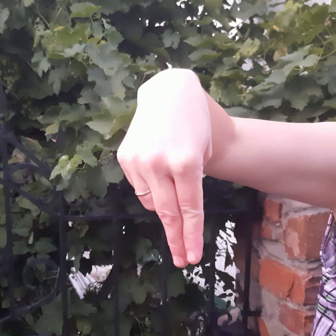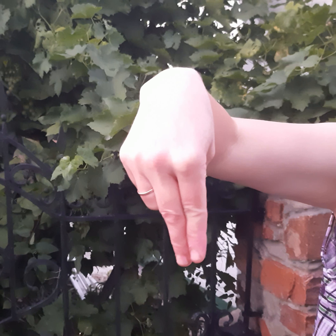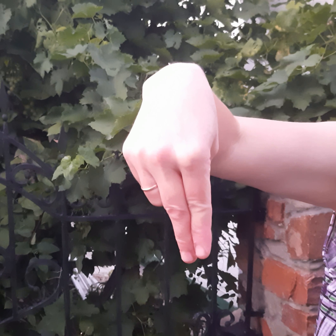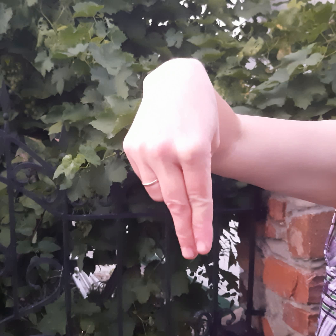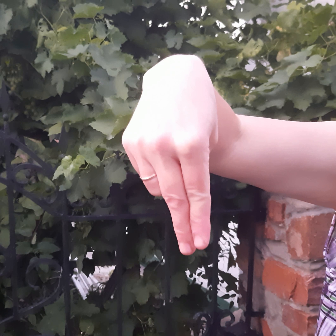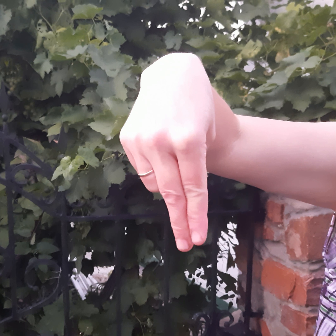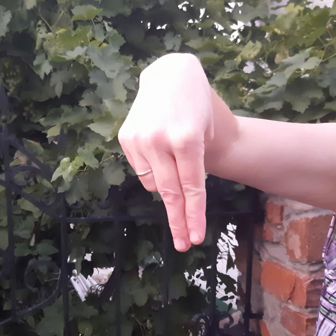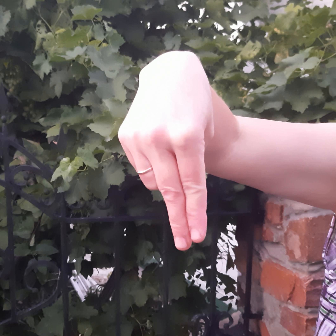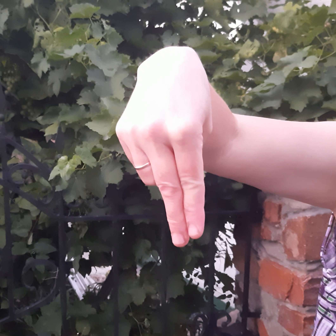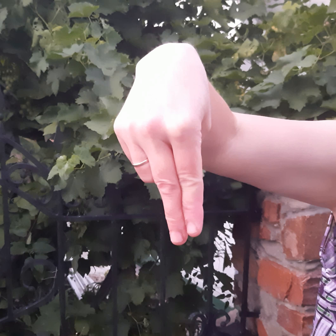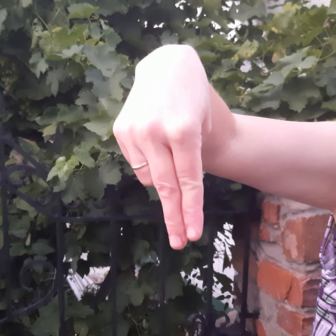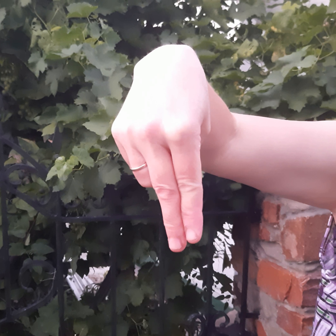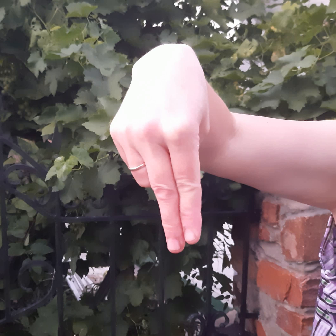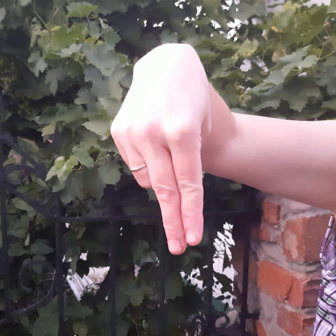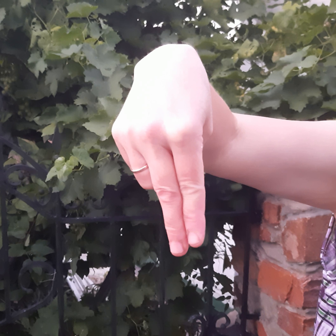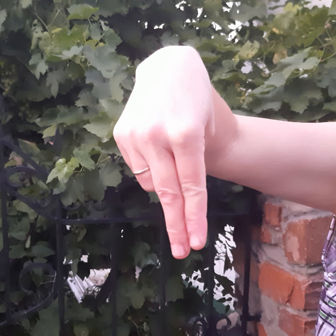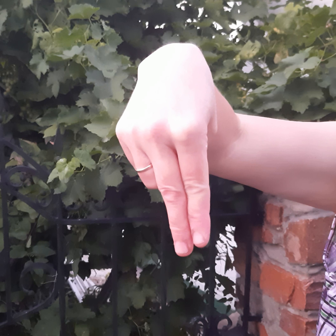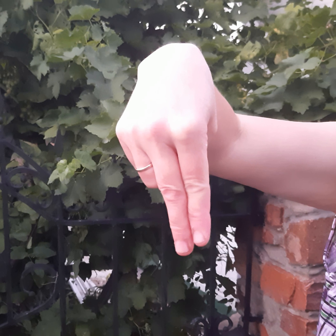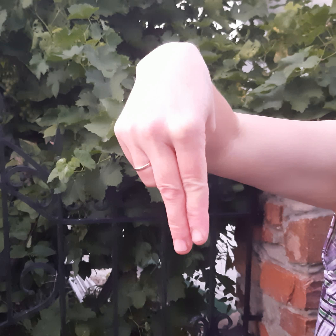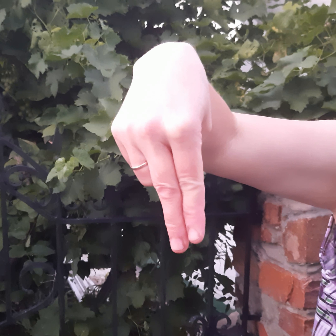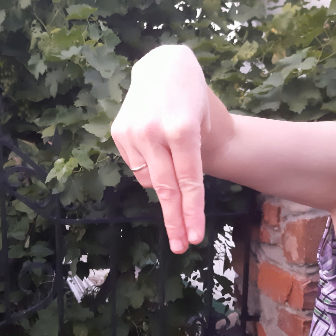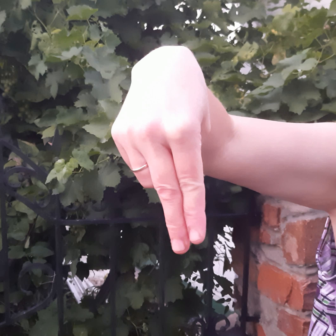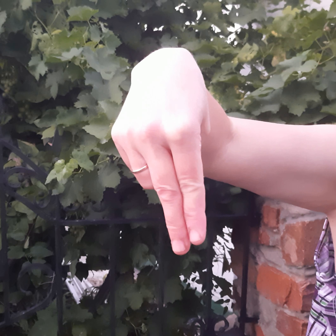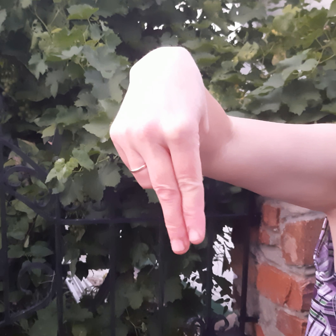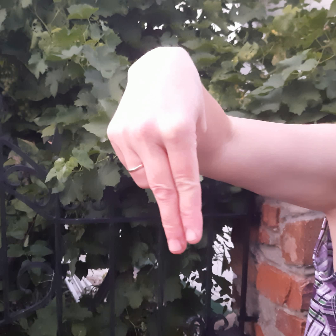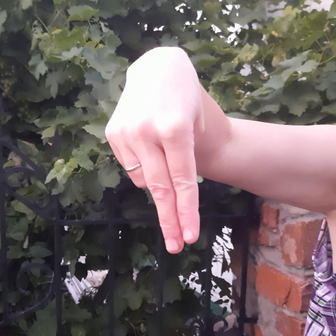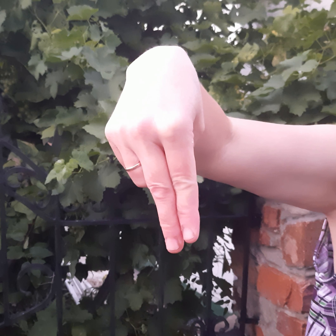П